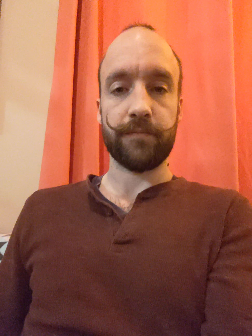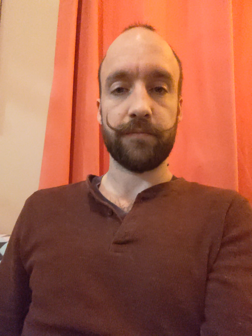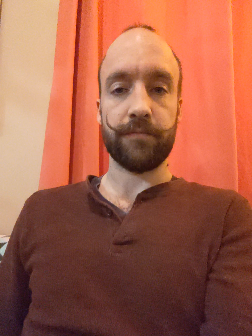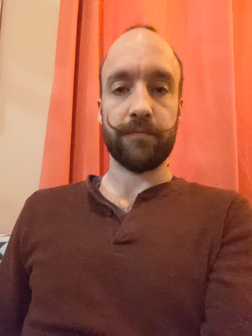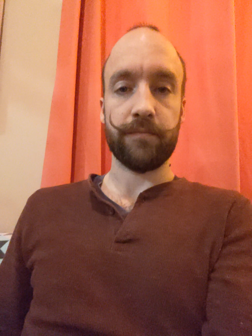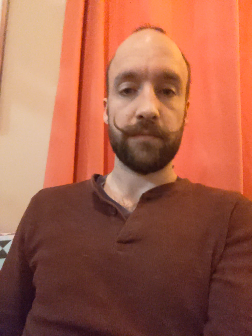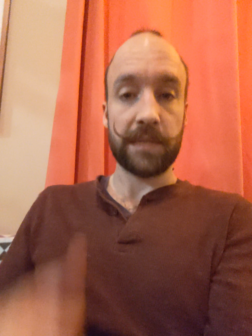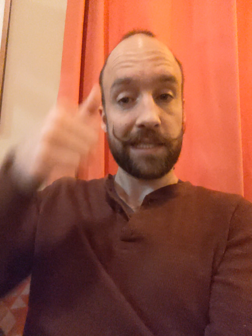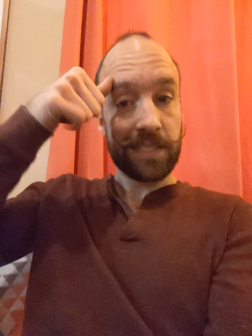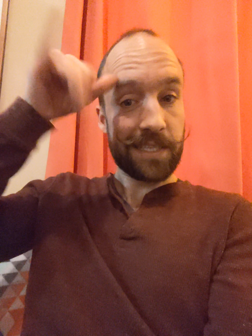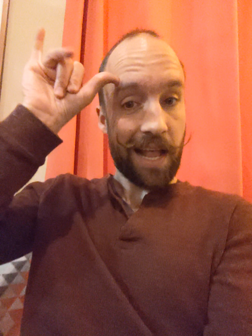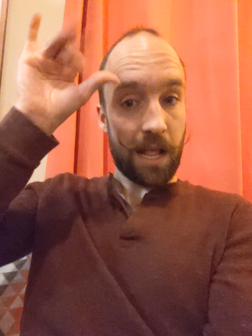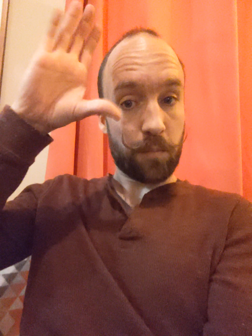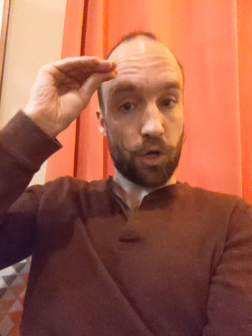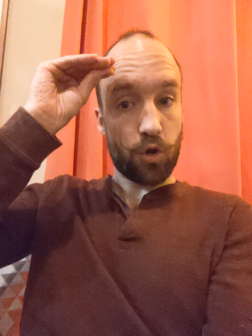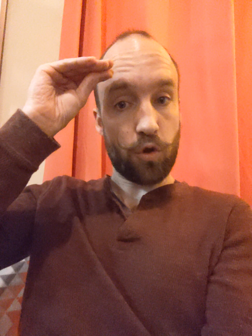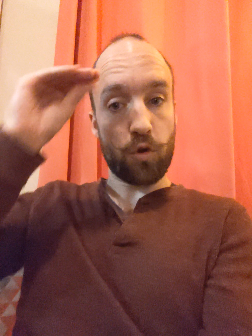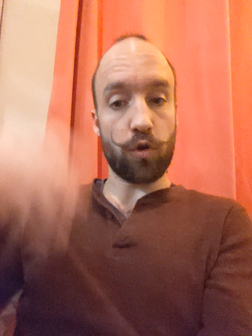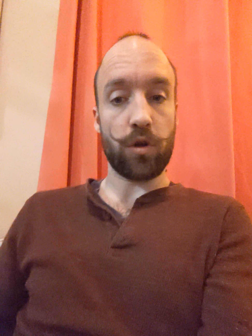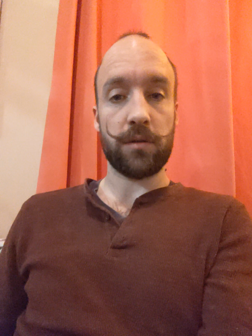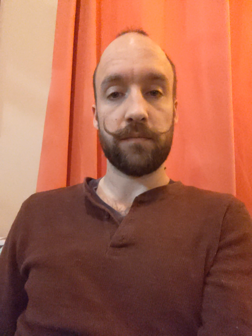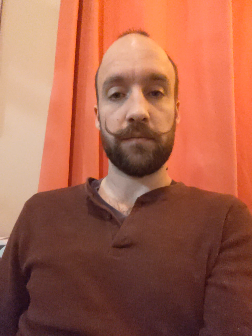cowboy